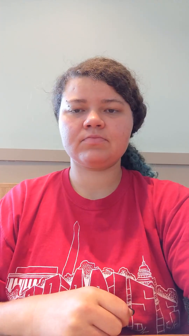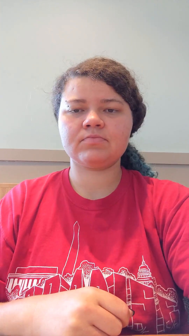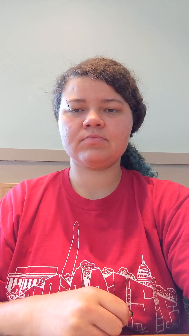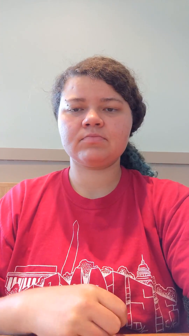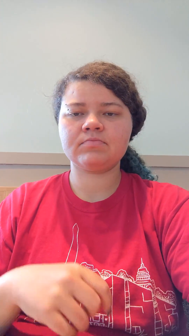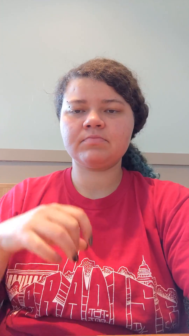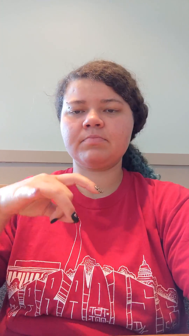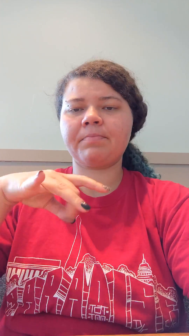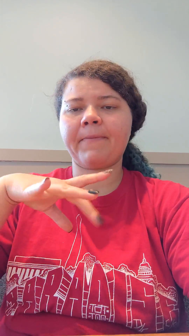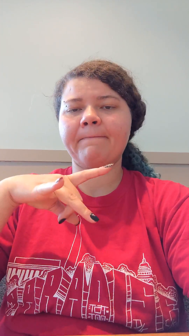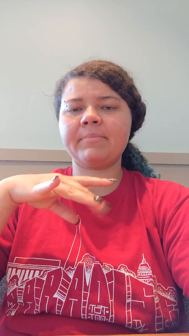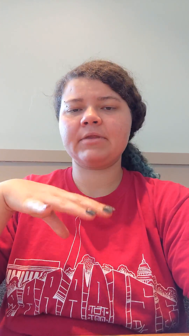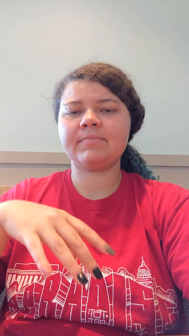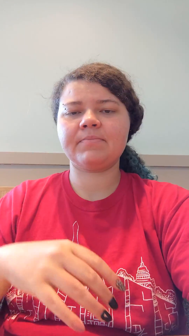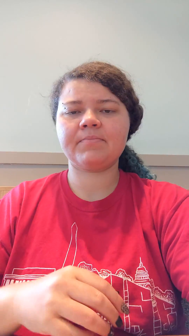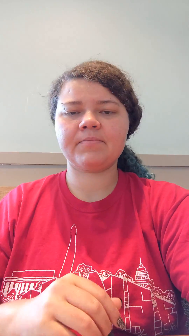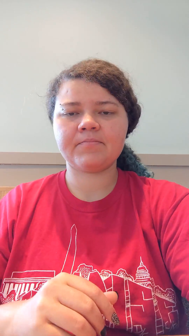pumpkin